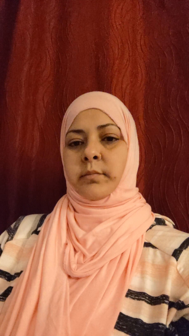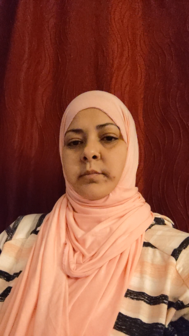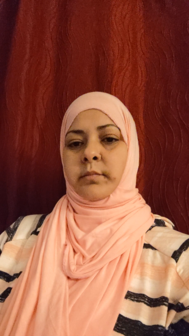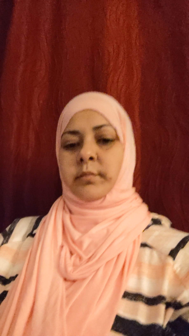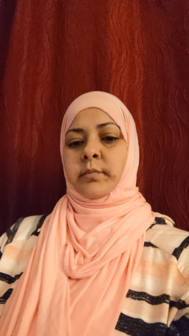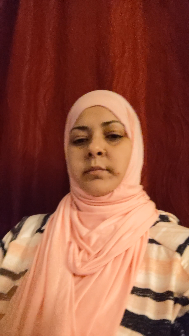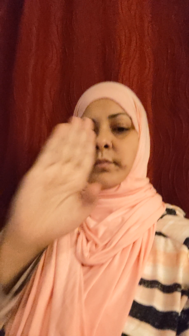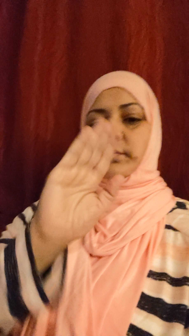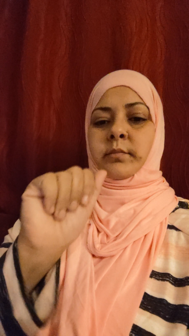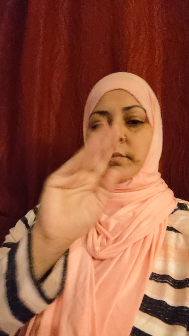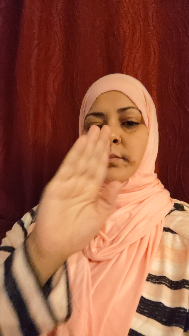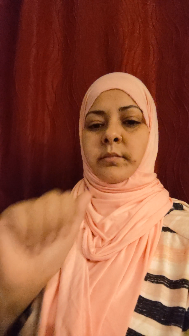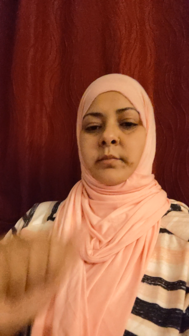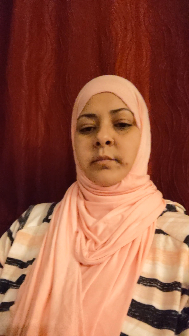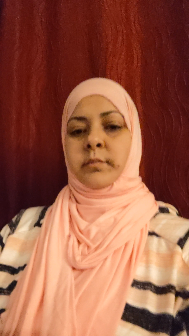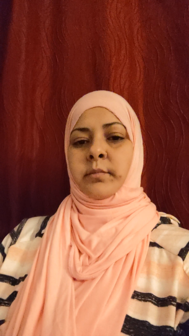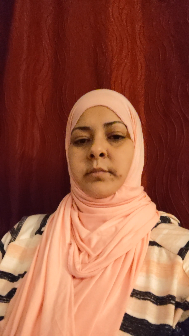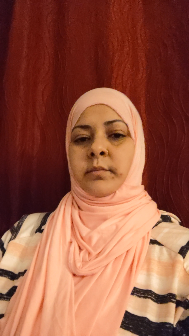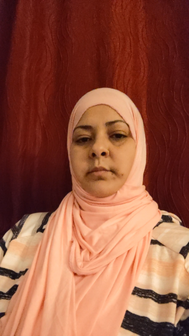baa baa